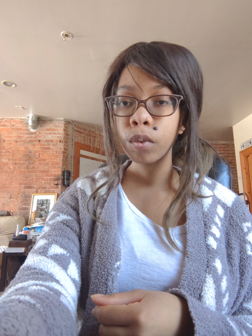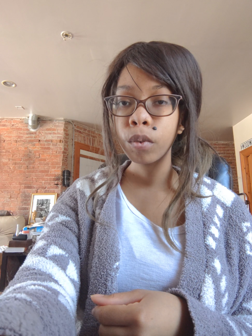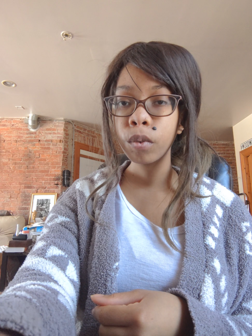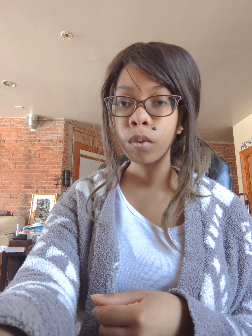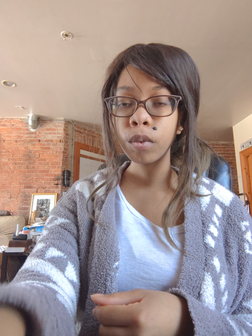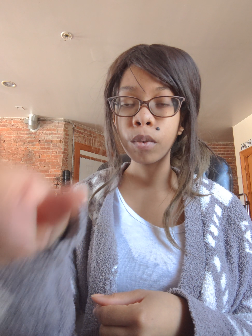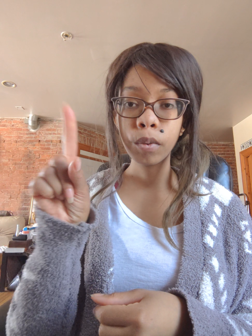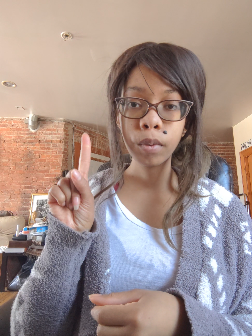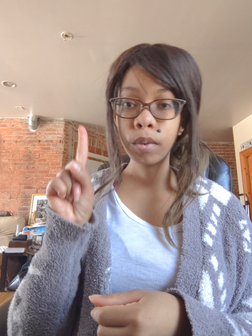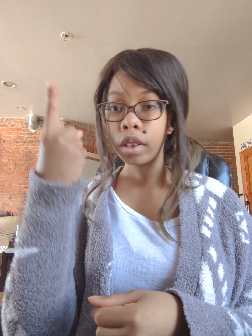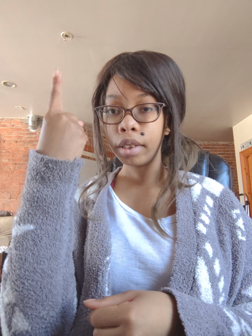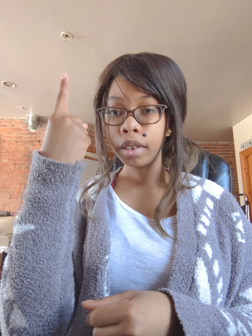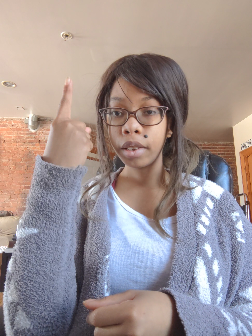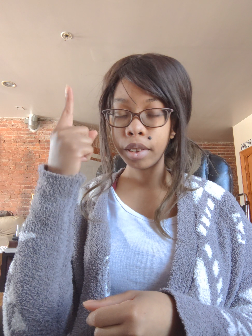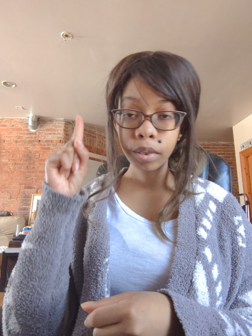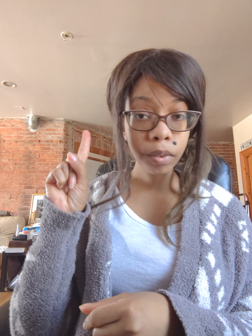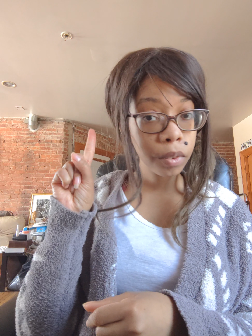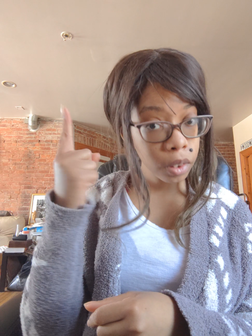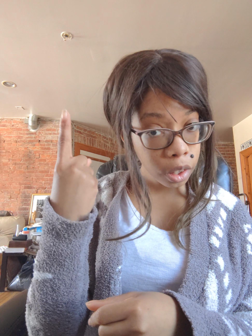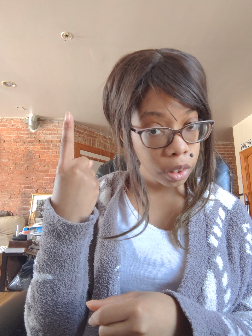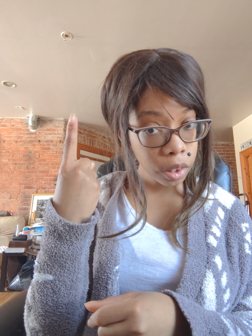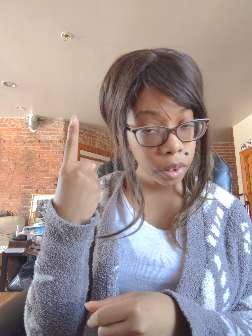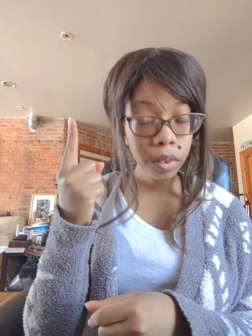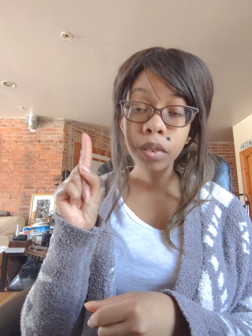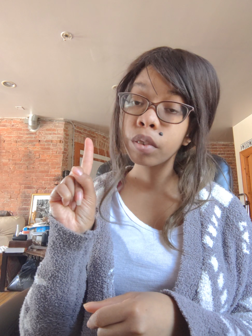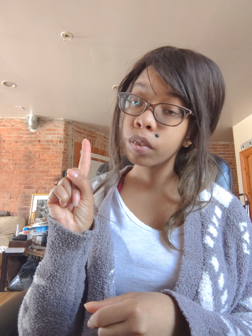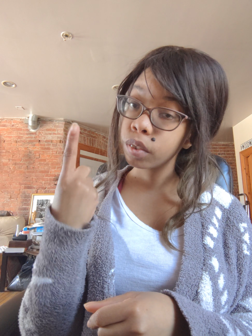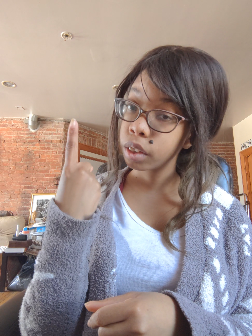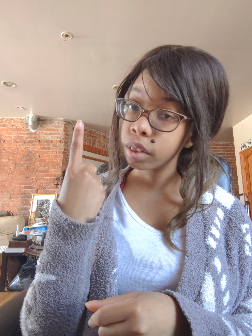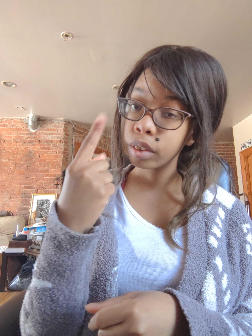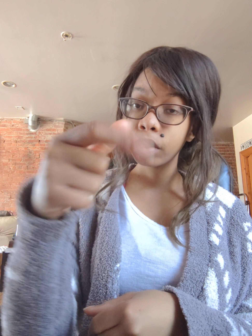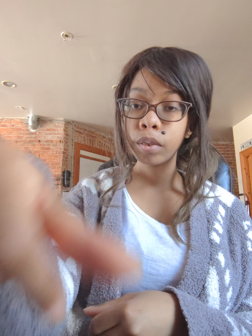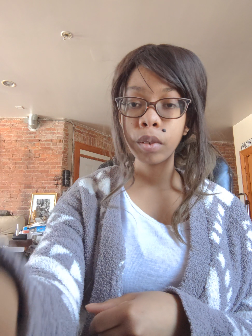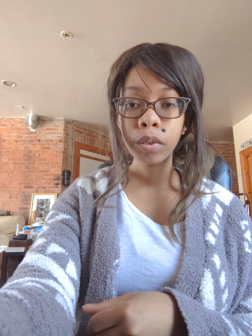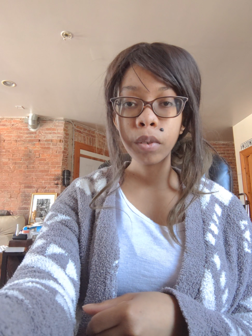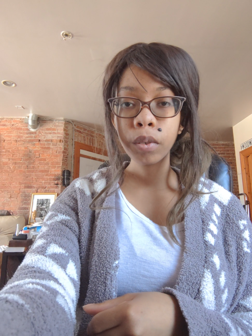first